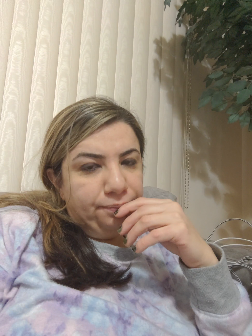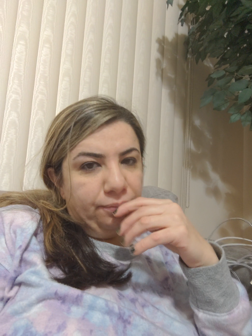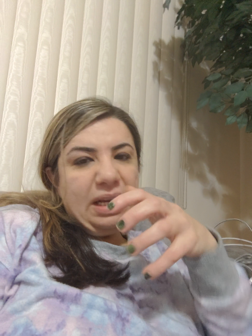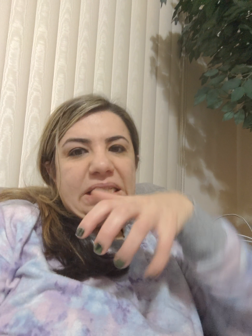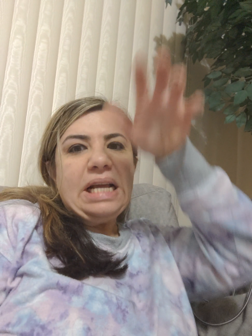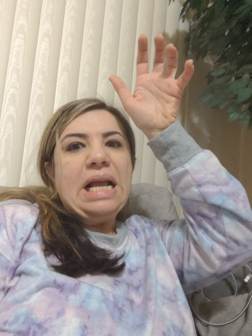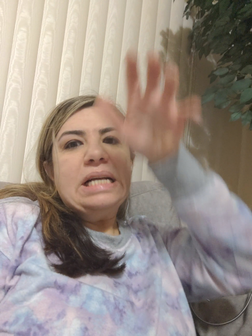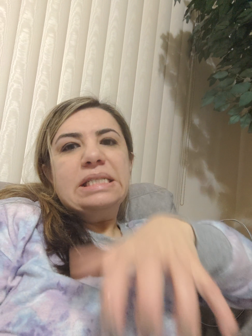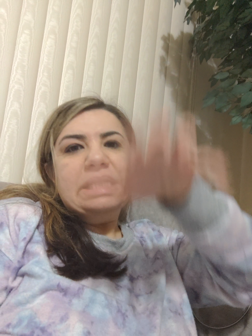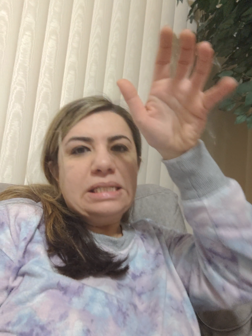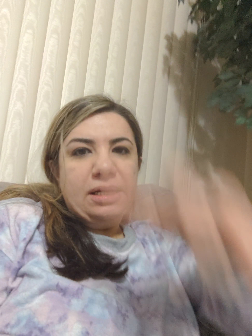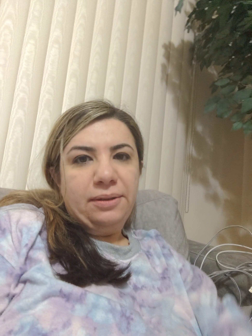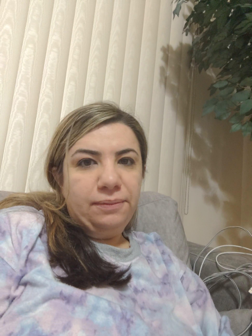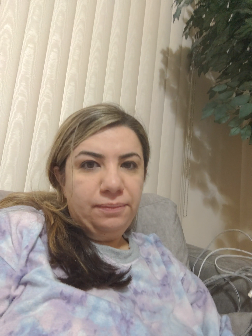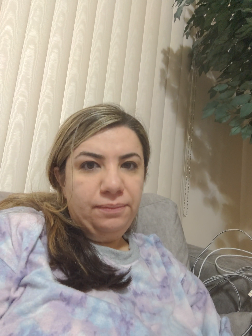alligator